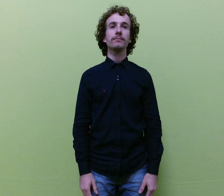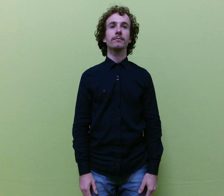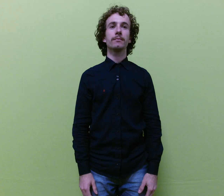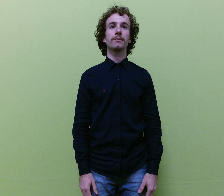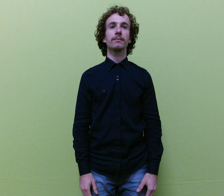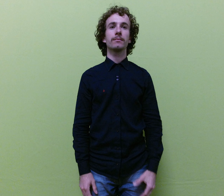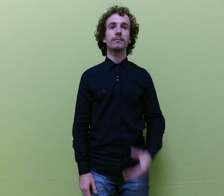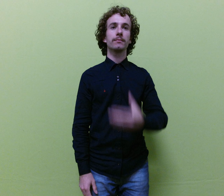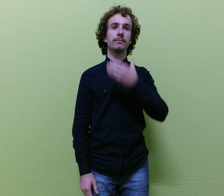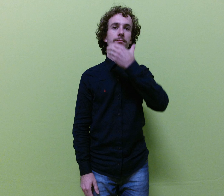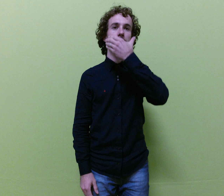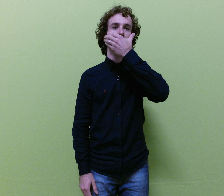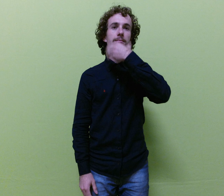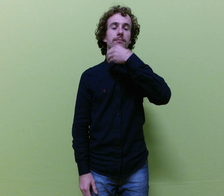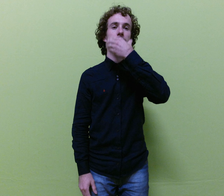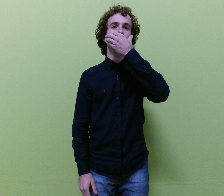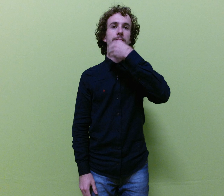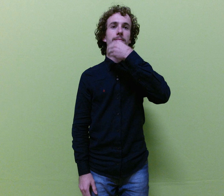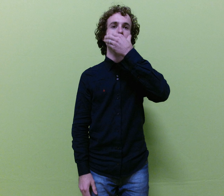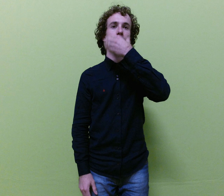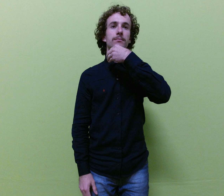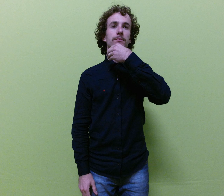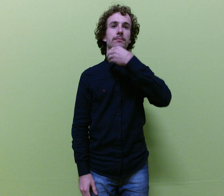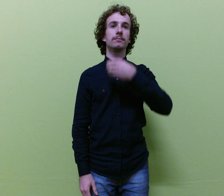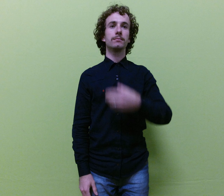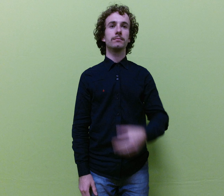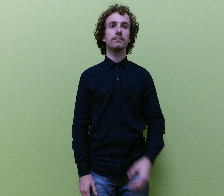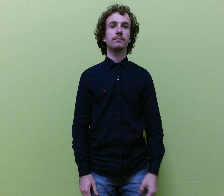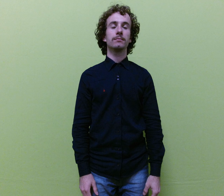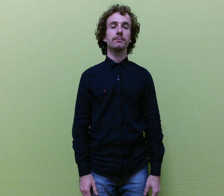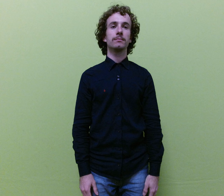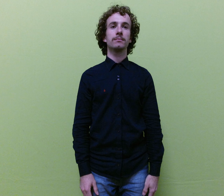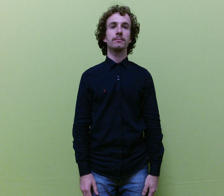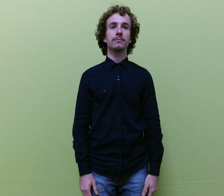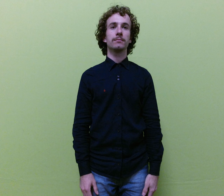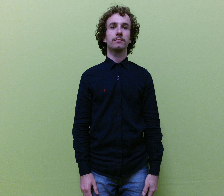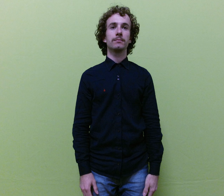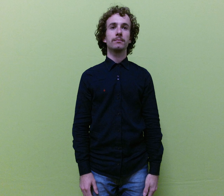maçã